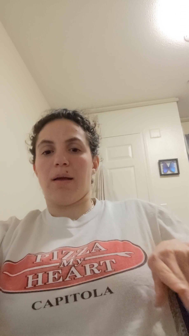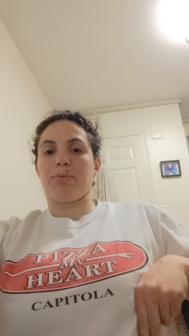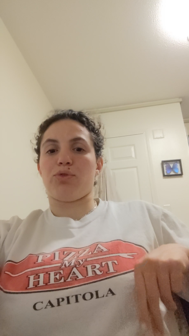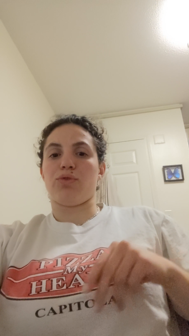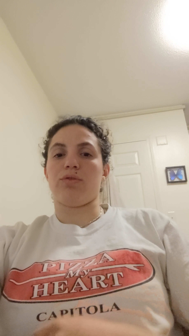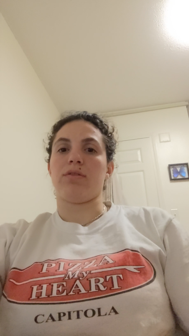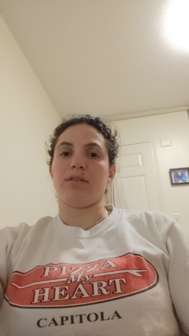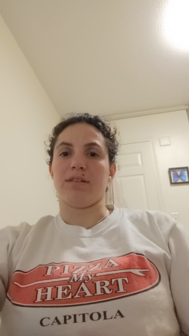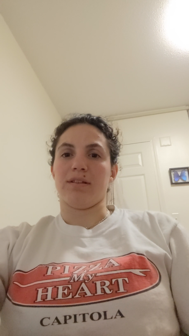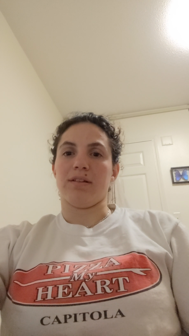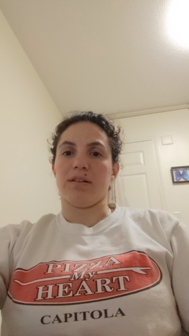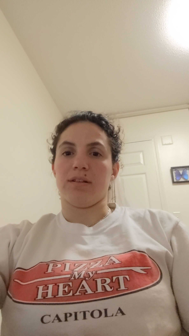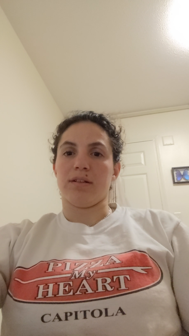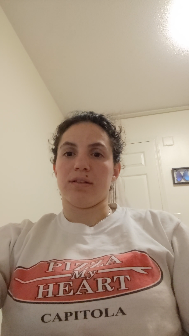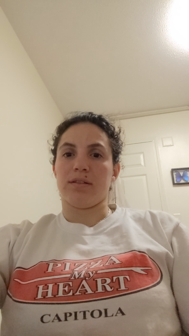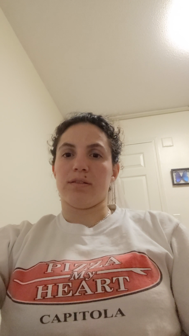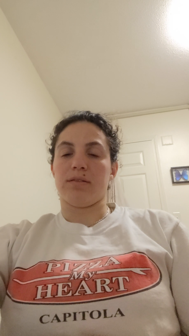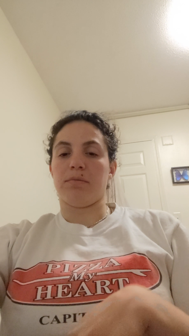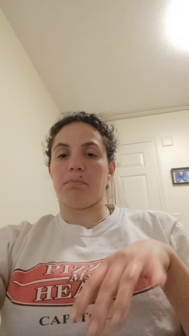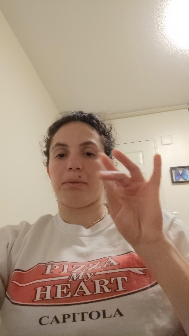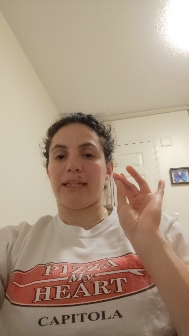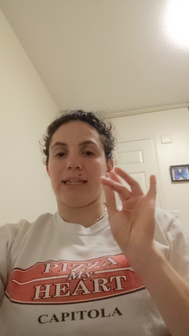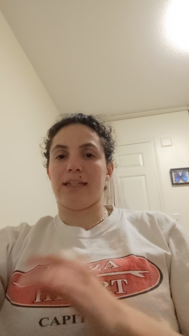pick